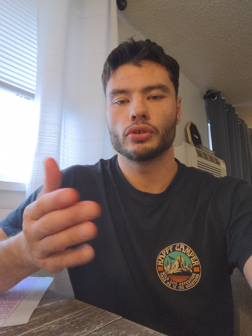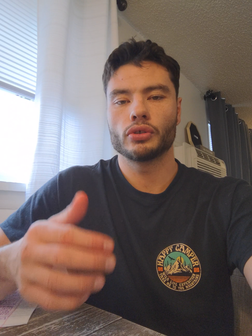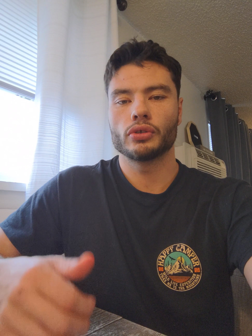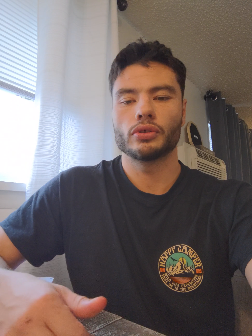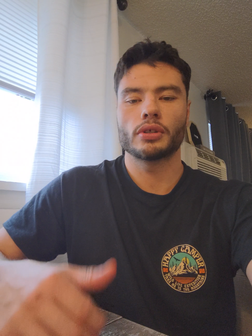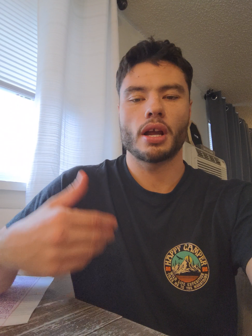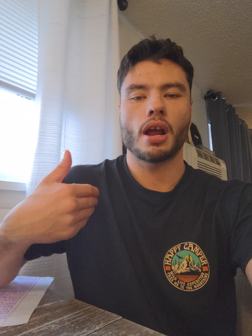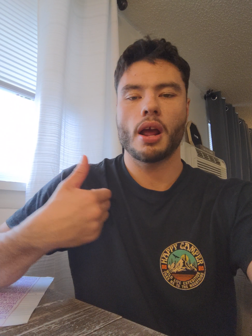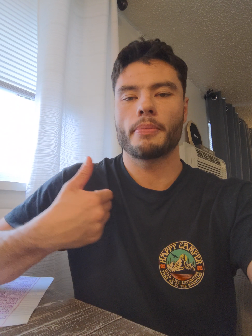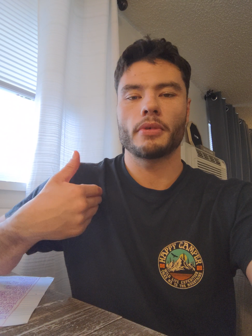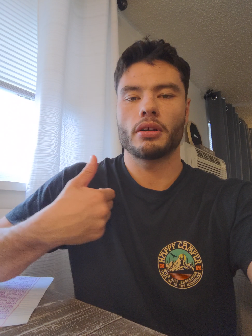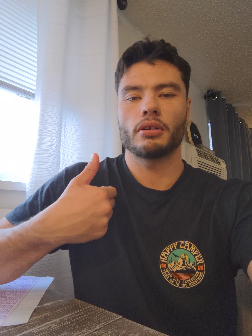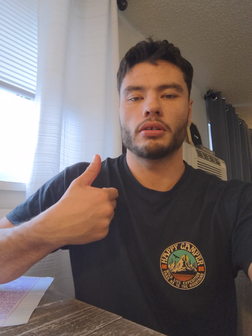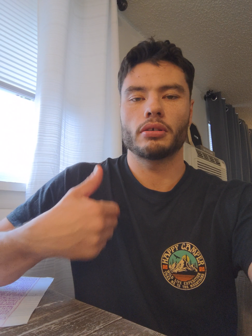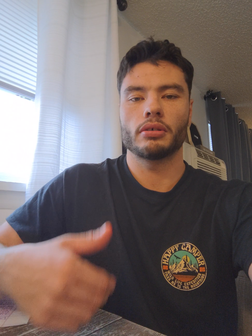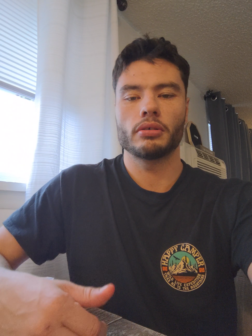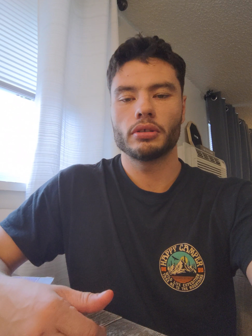animal